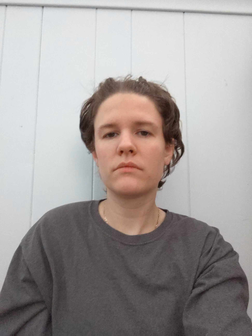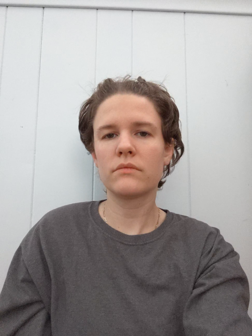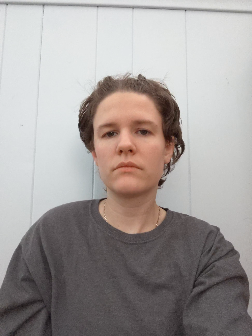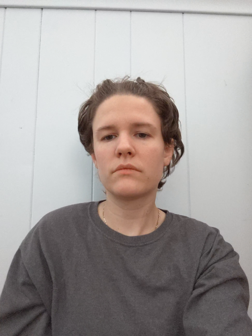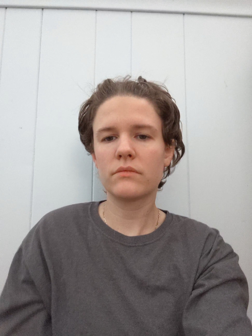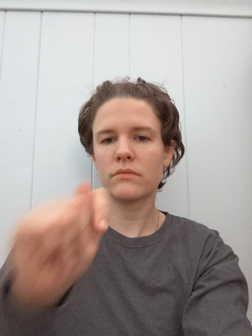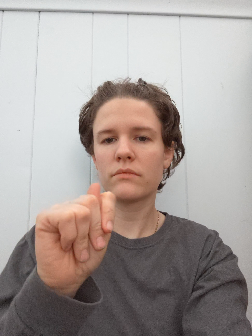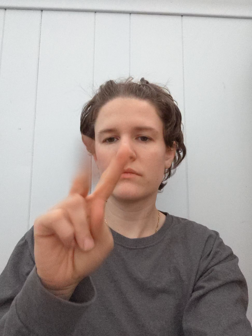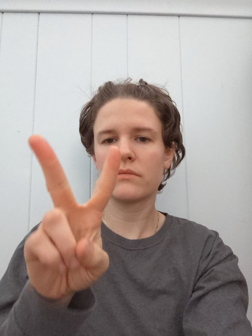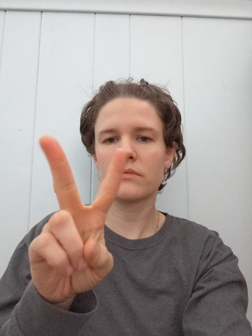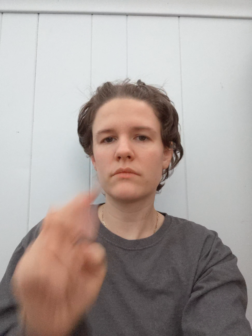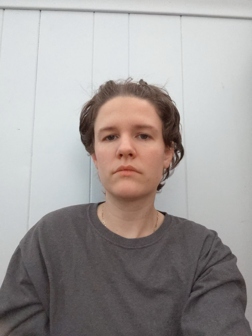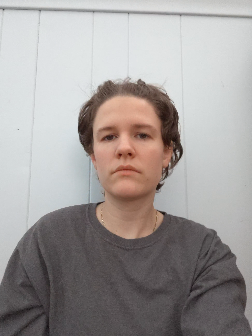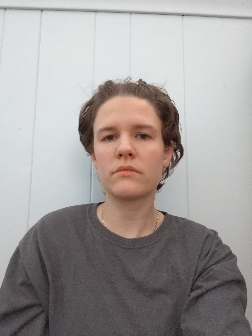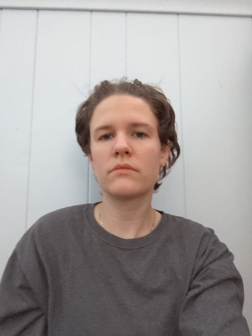TV